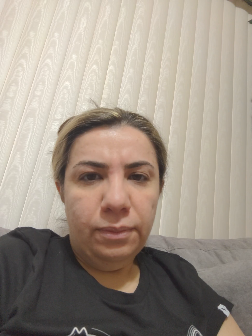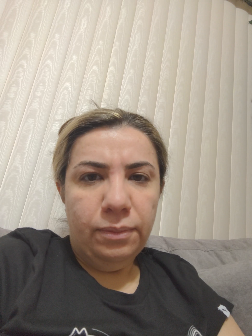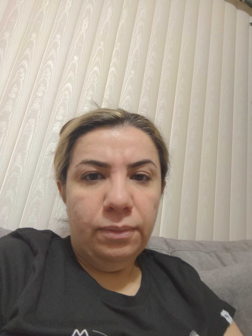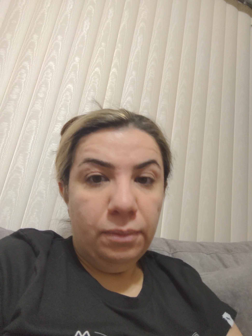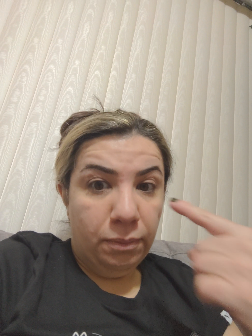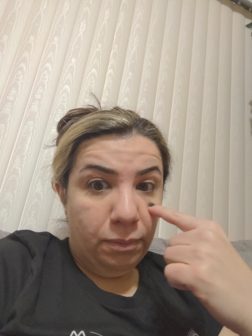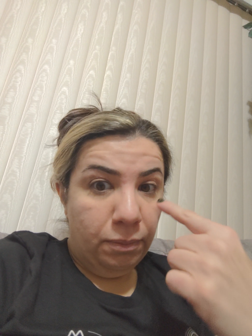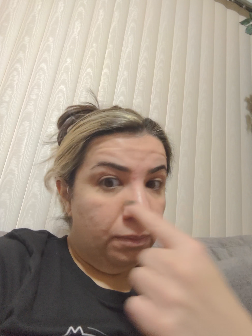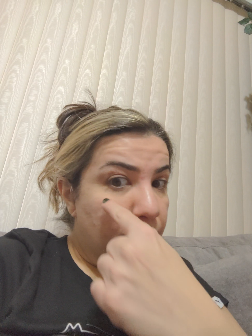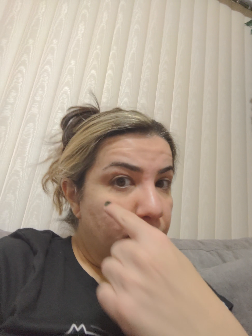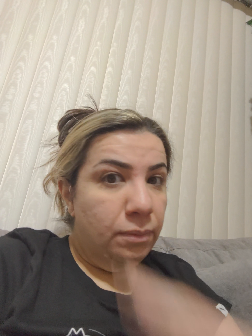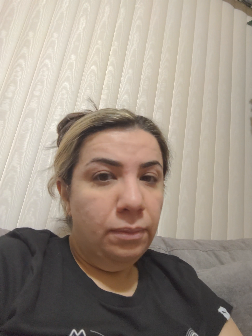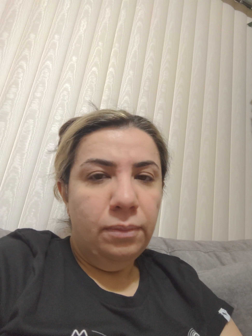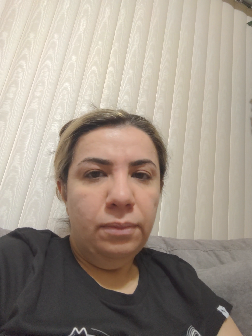eye